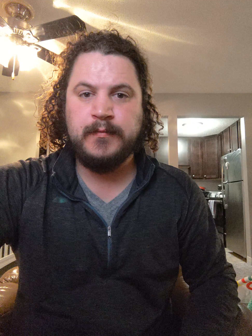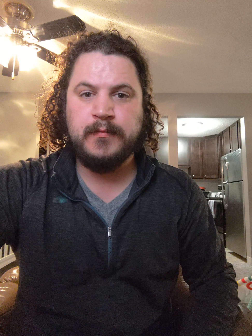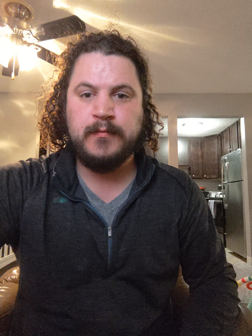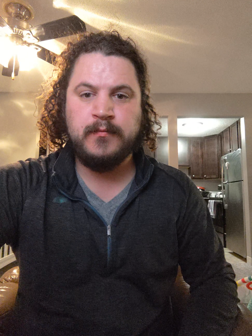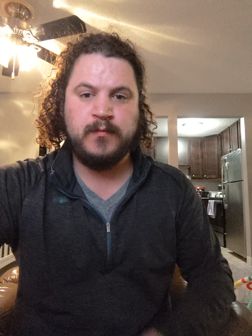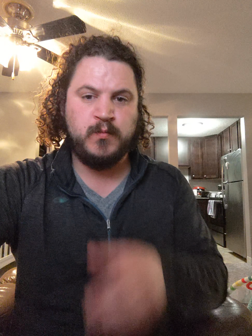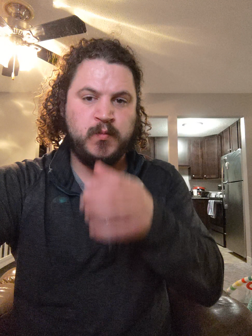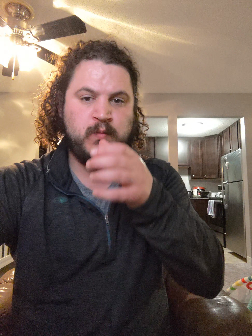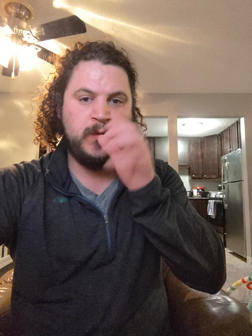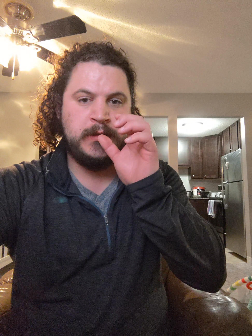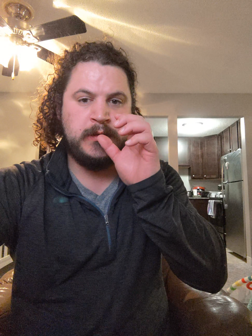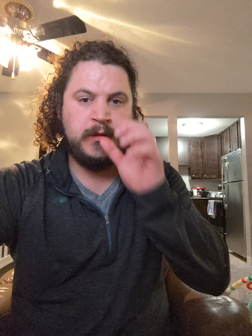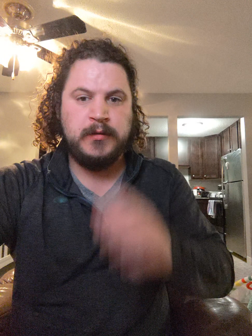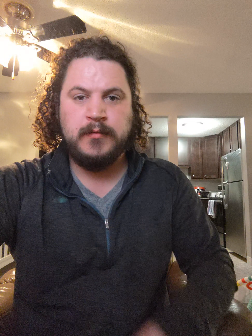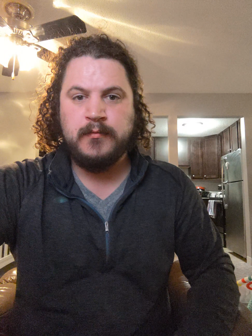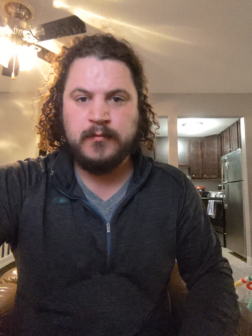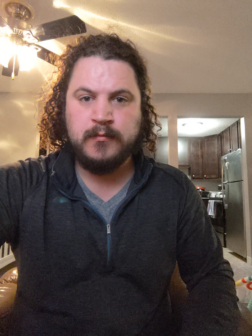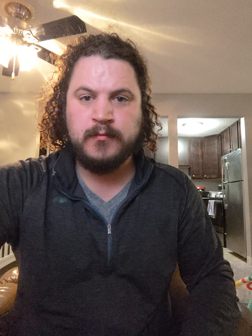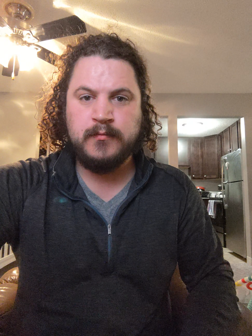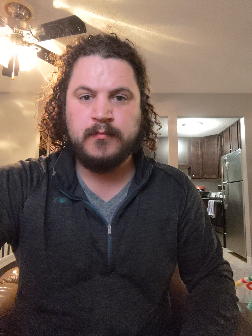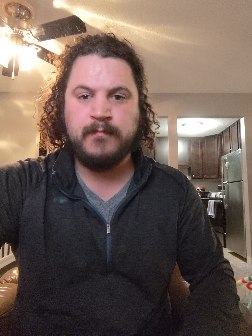drink